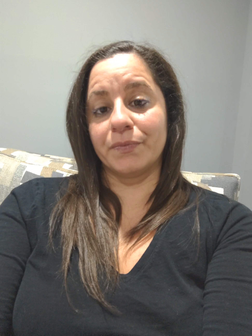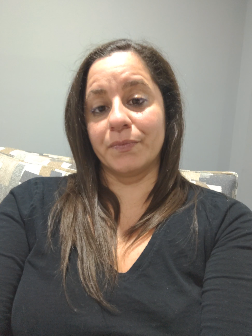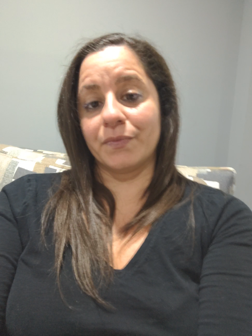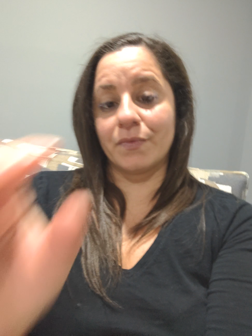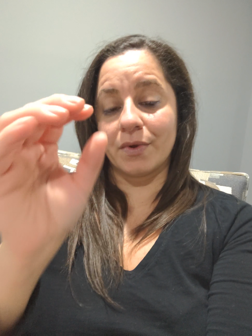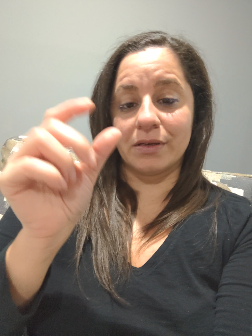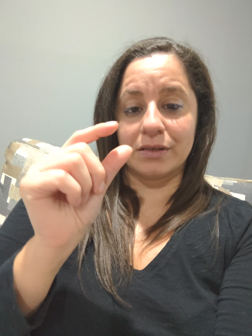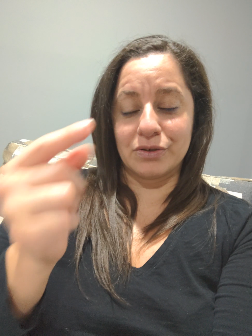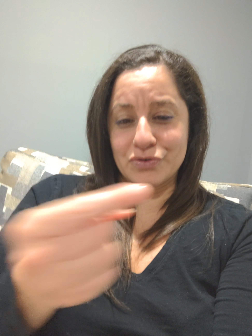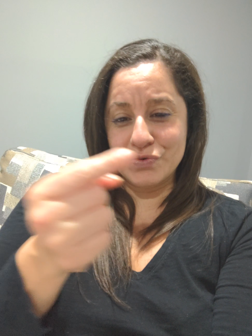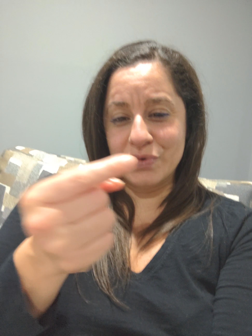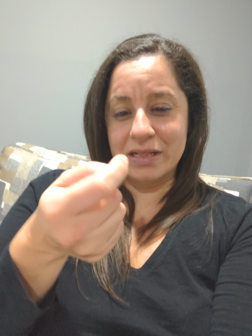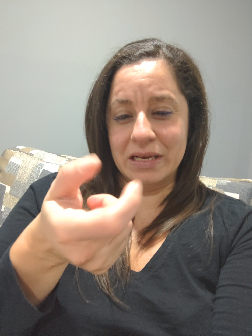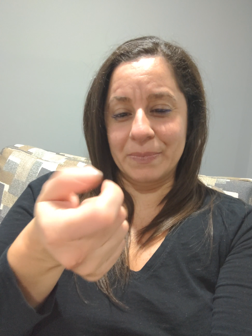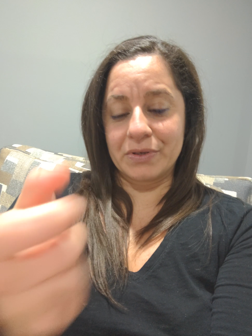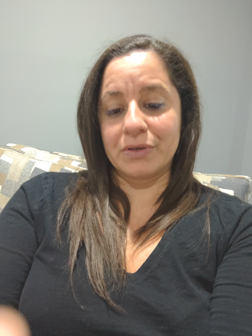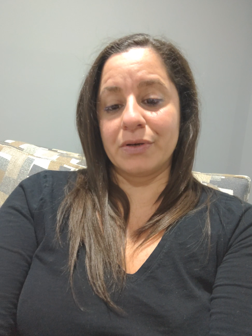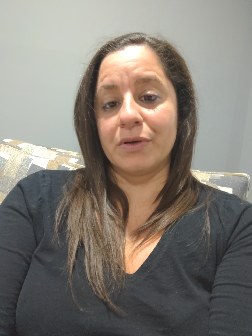owie